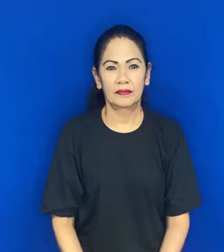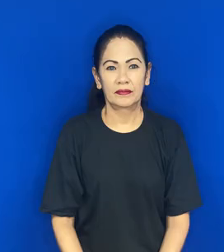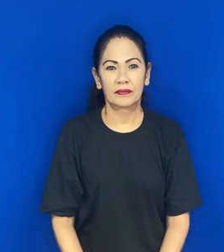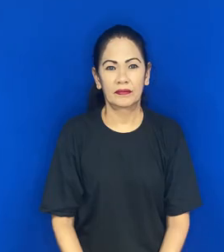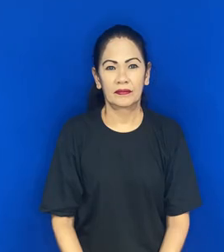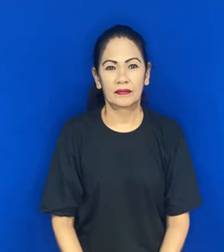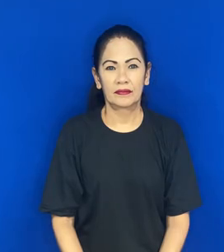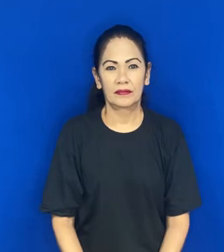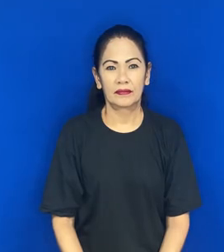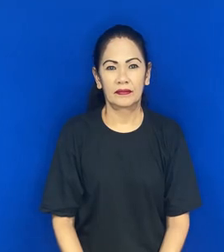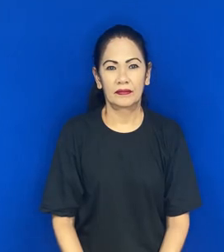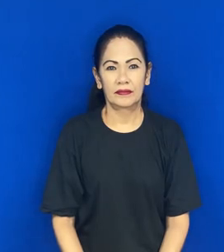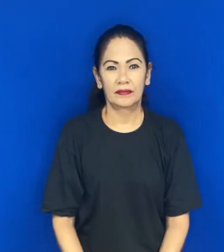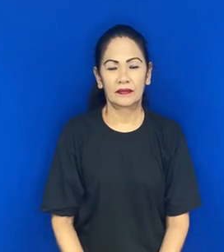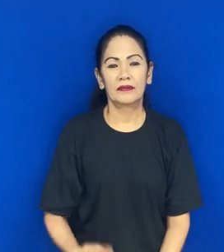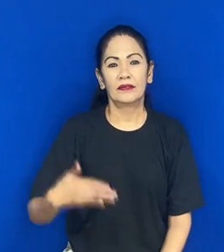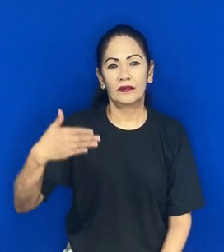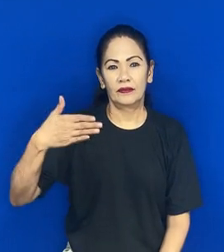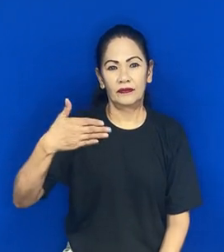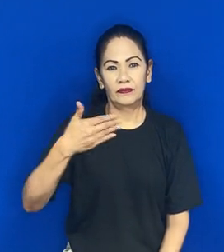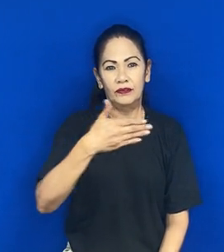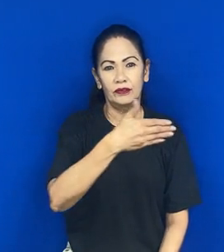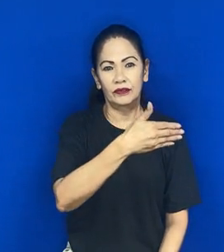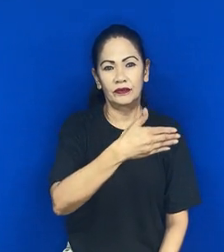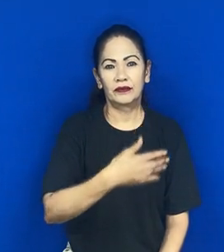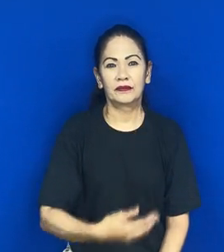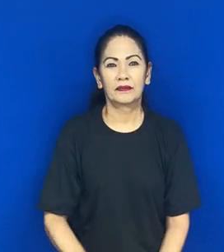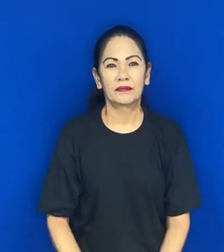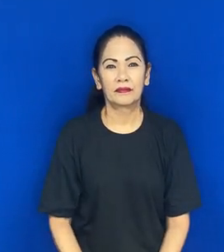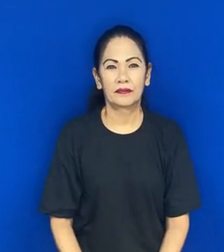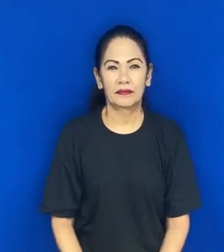fish